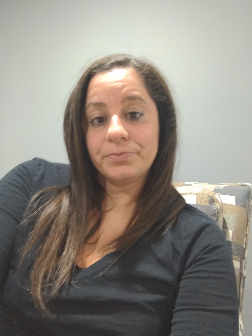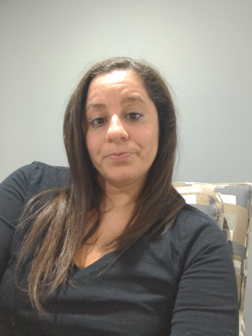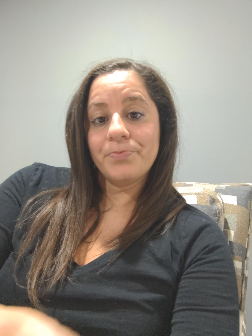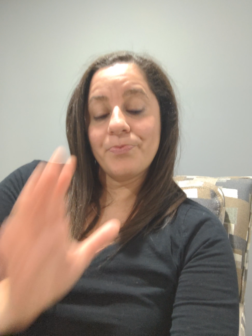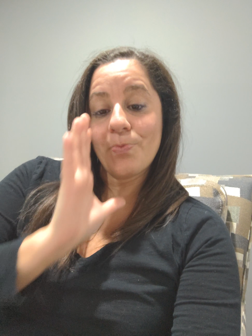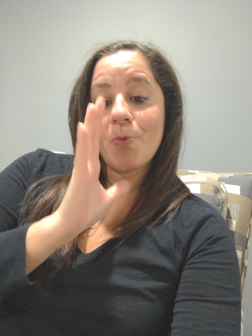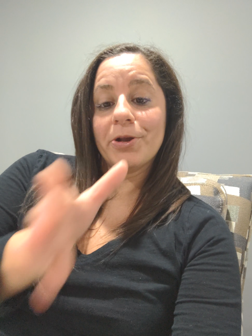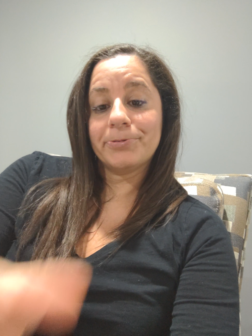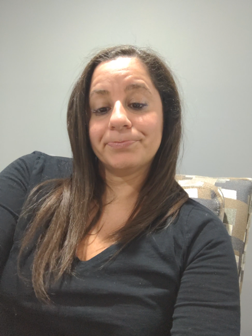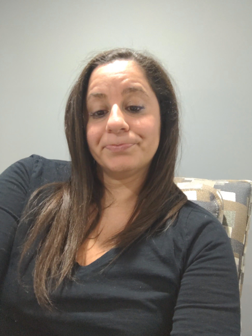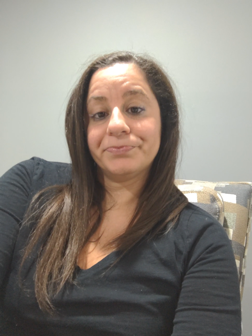will